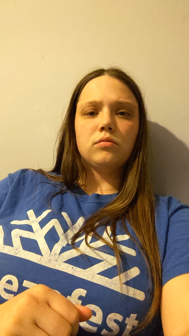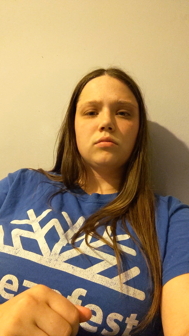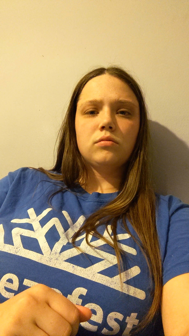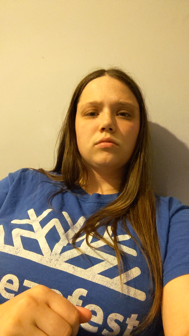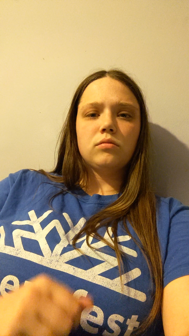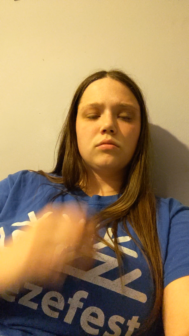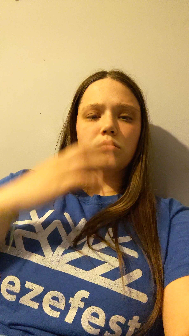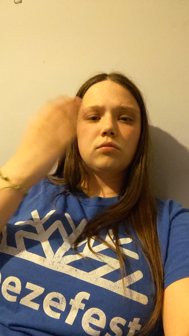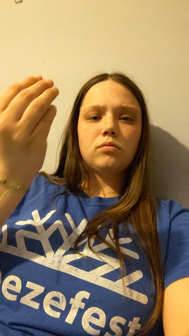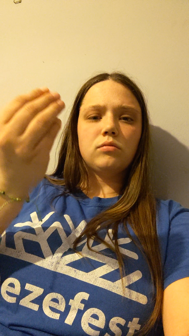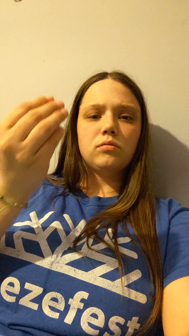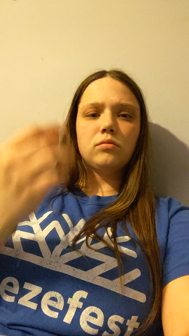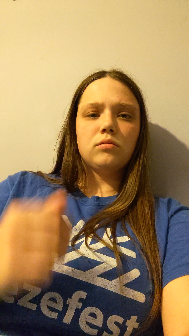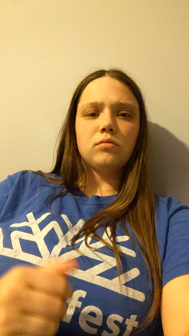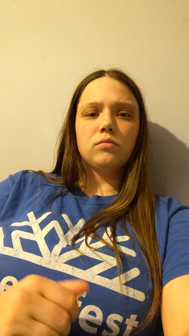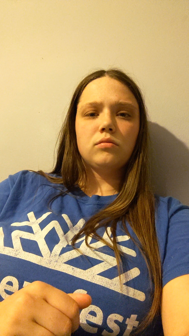going to